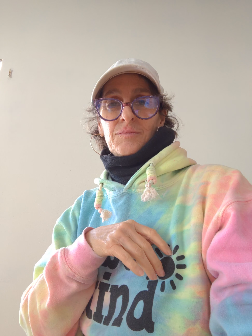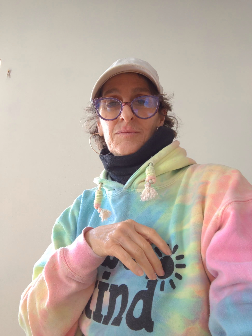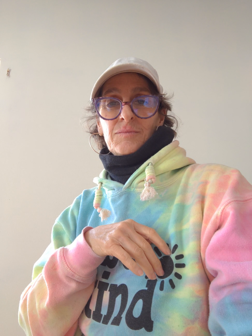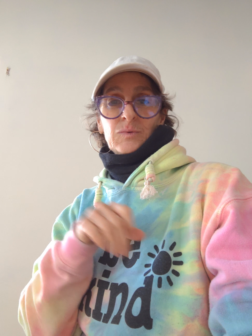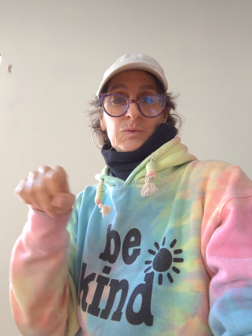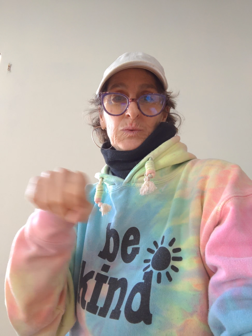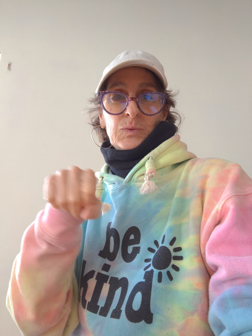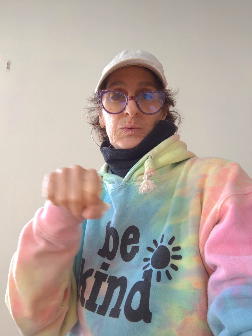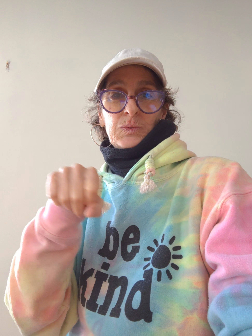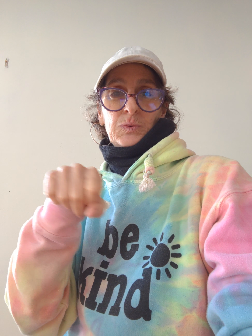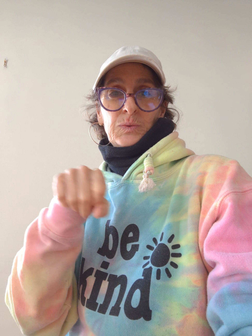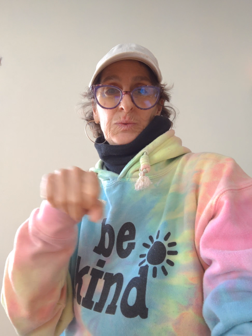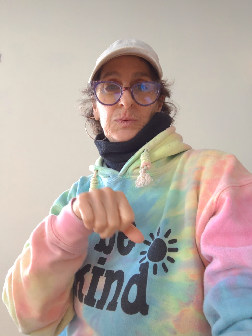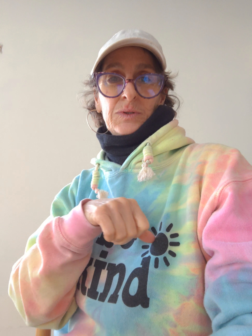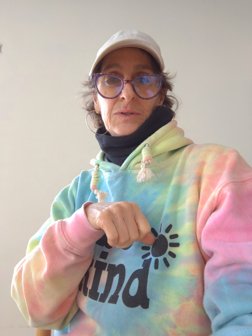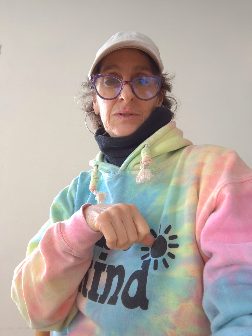shoe